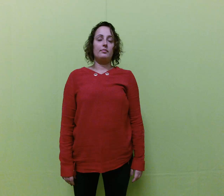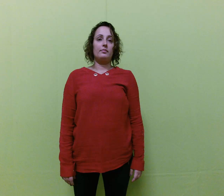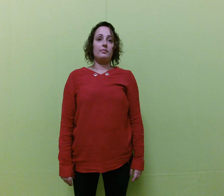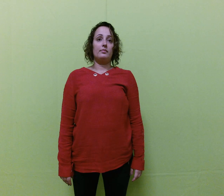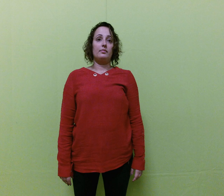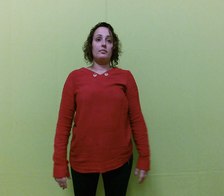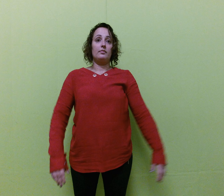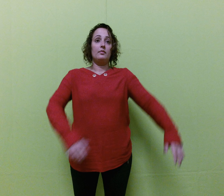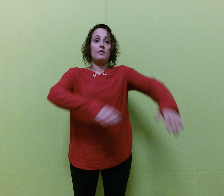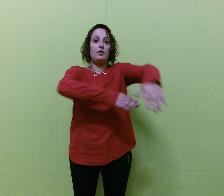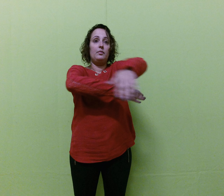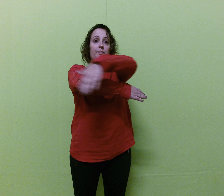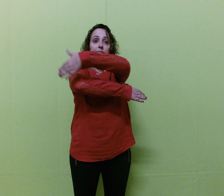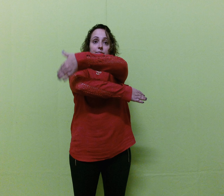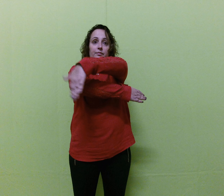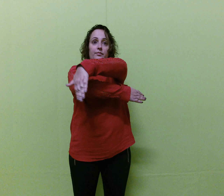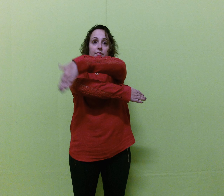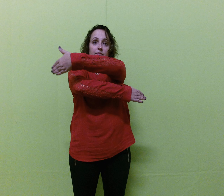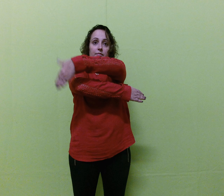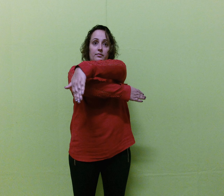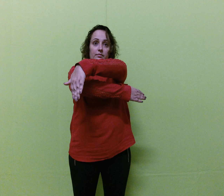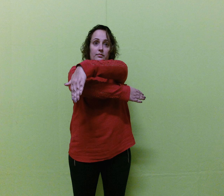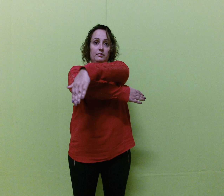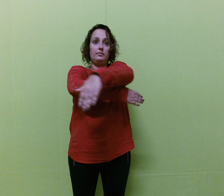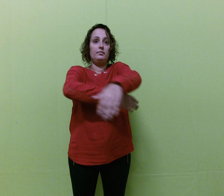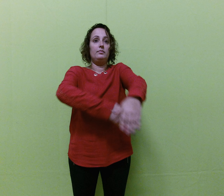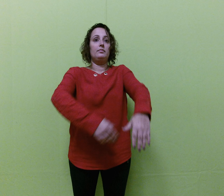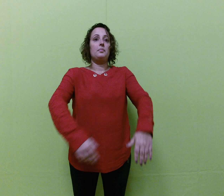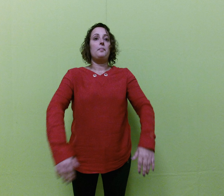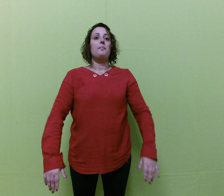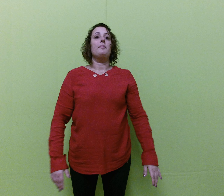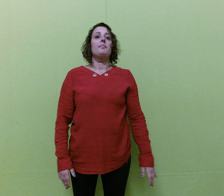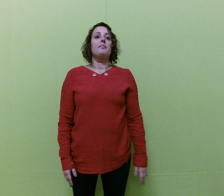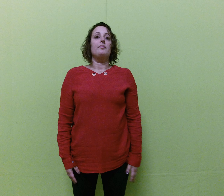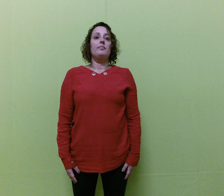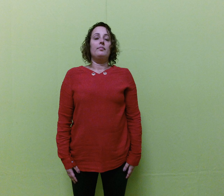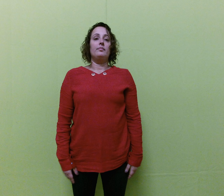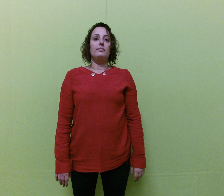esquina